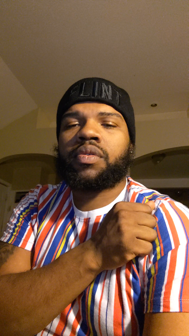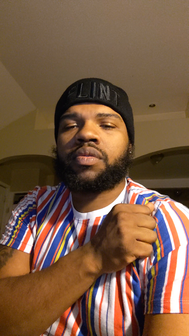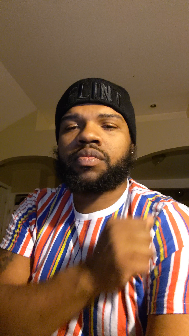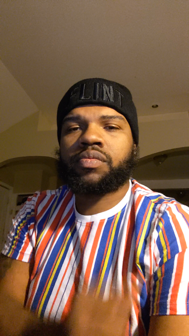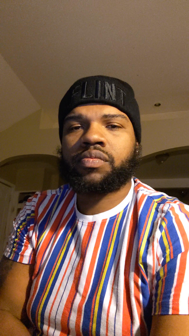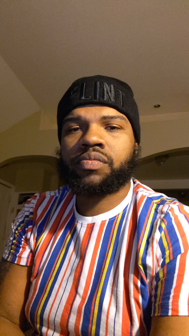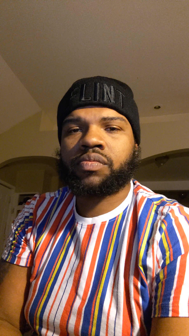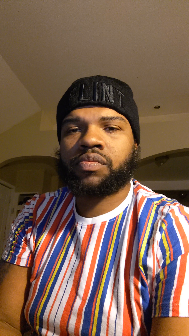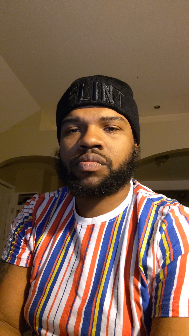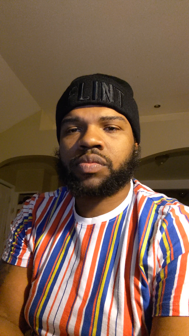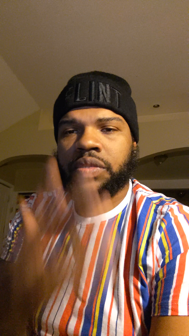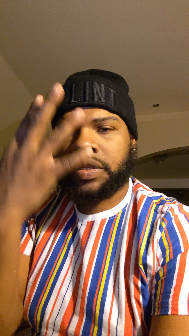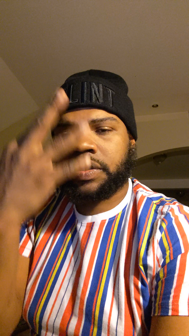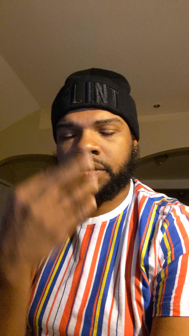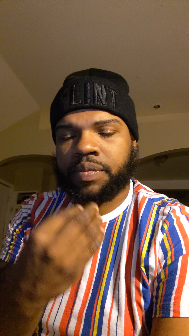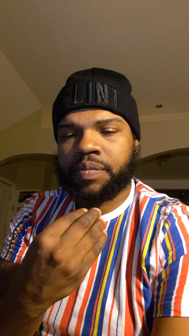asleep